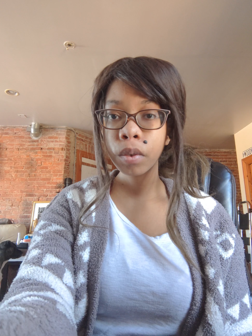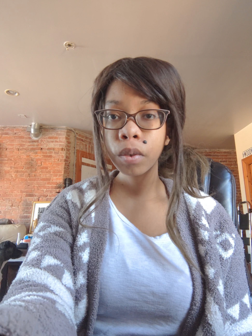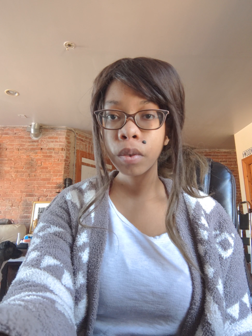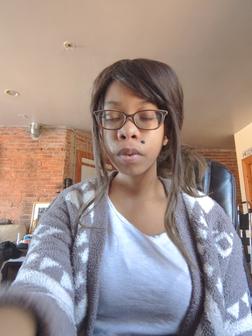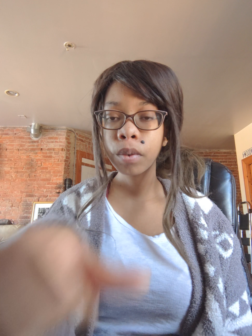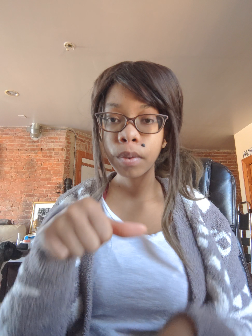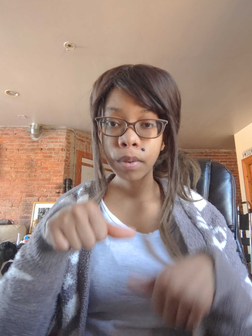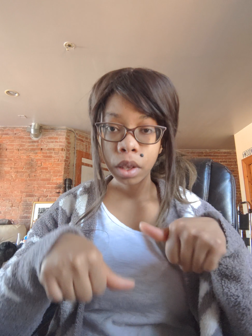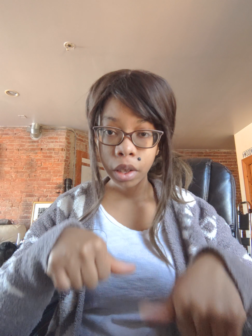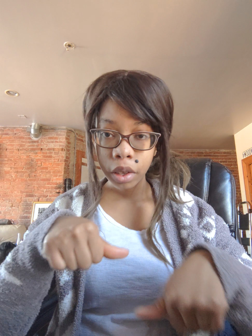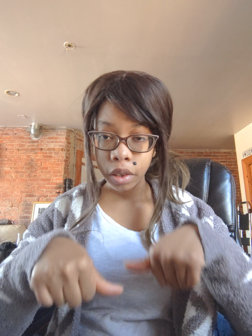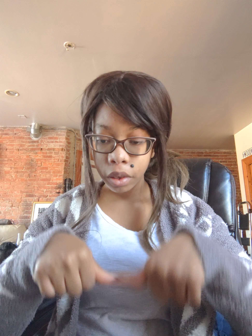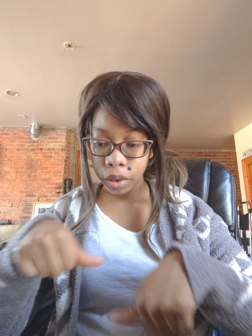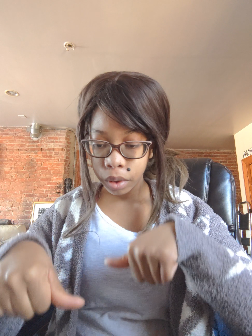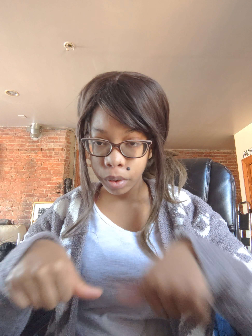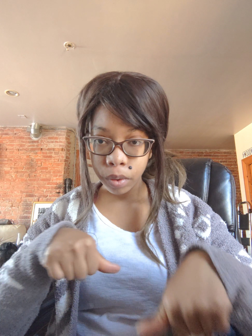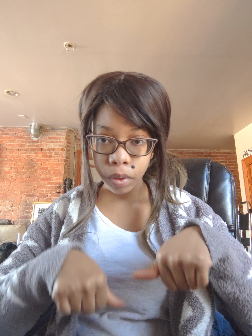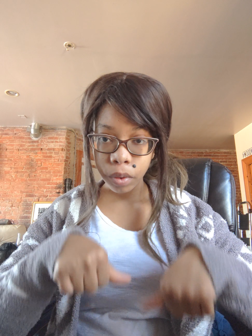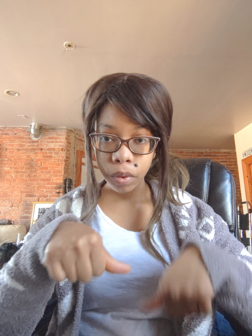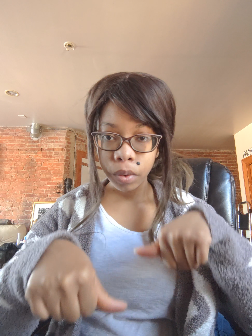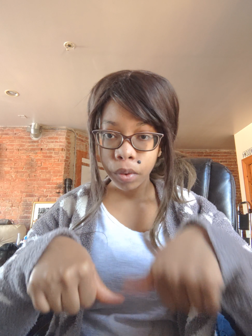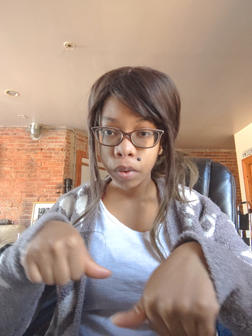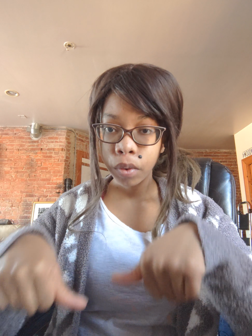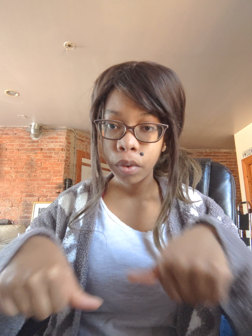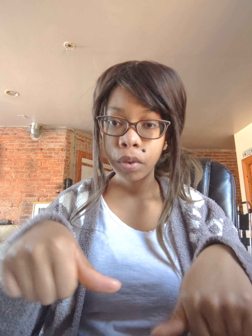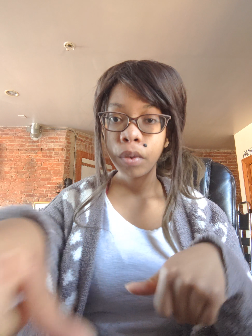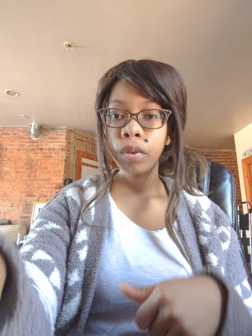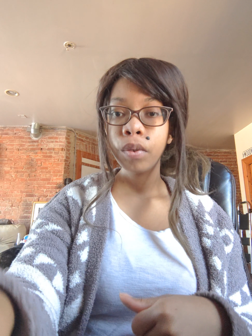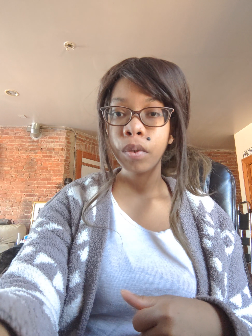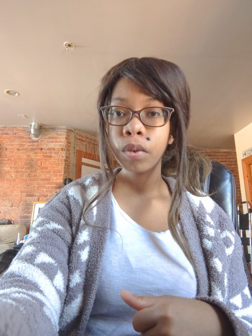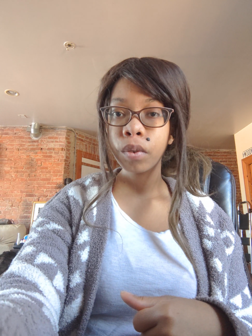puzzle